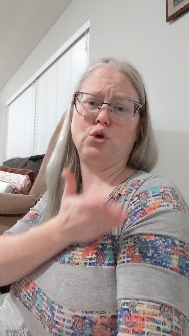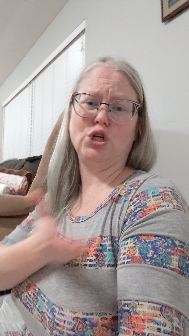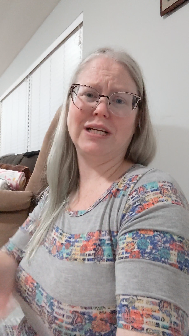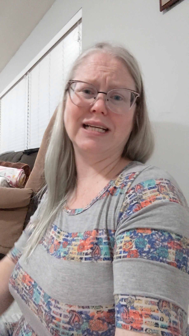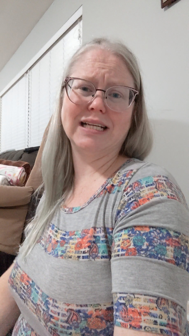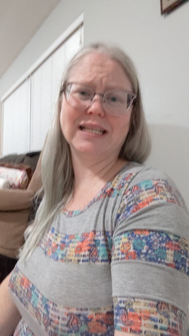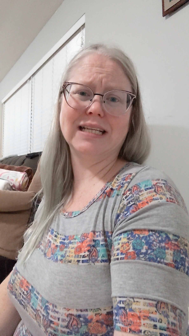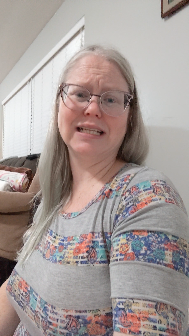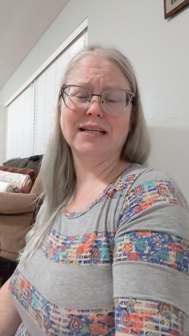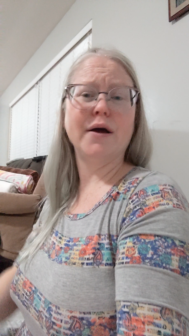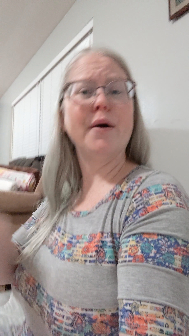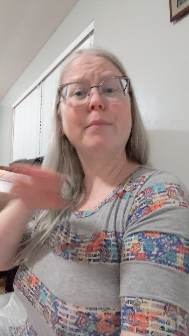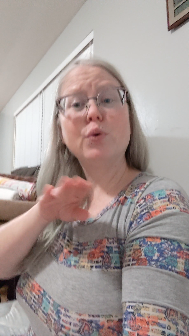boots